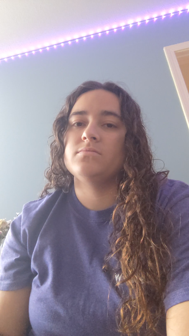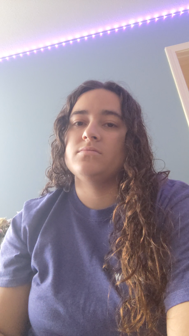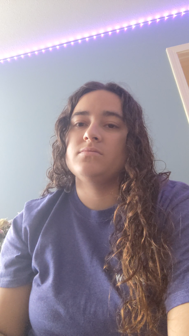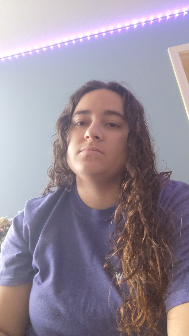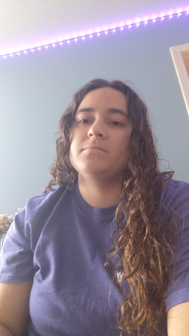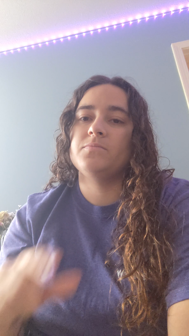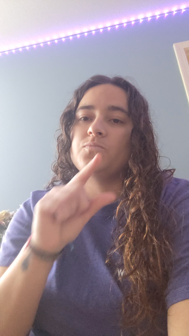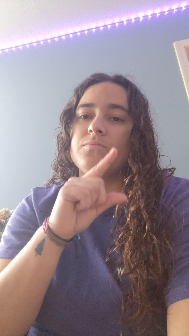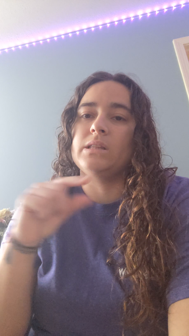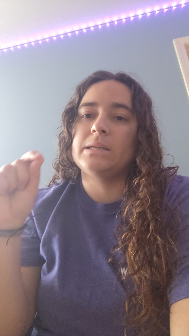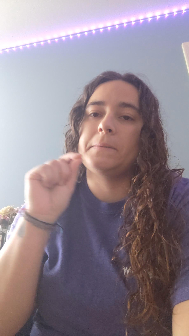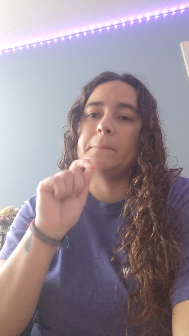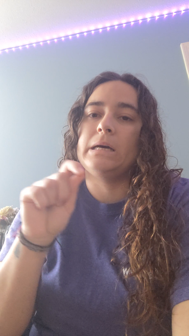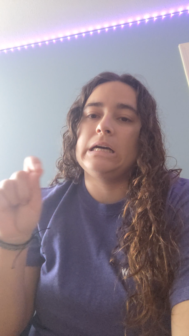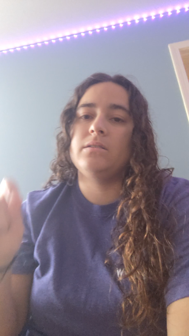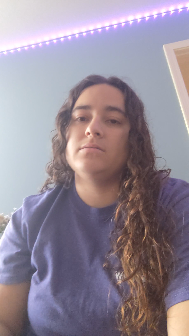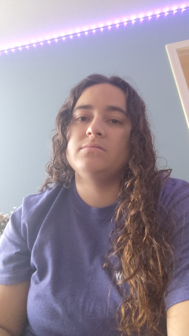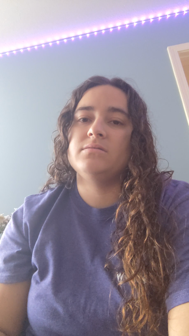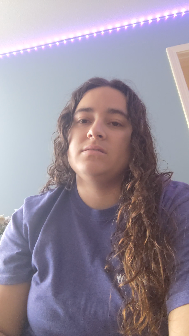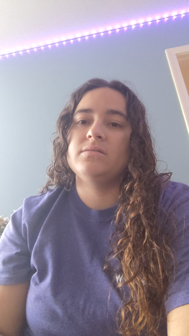peas